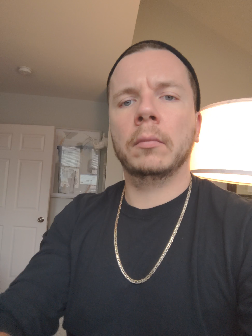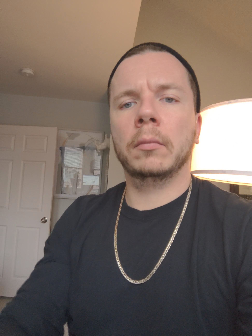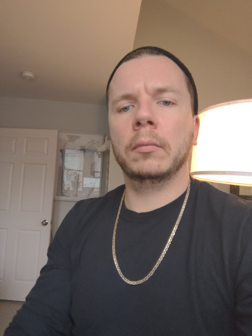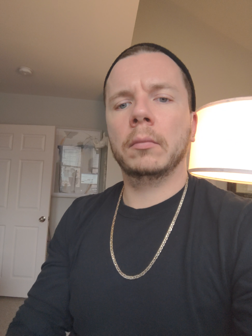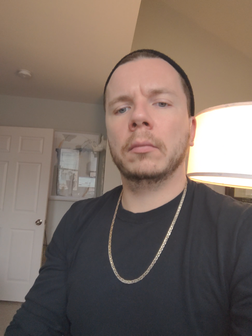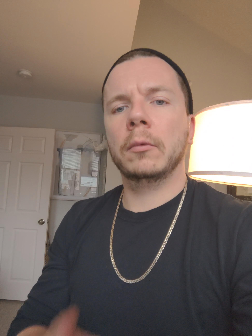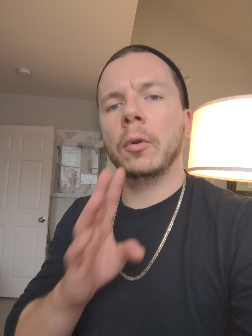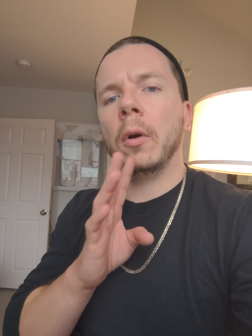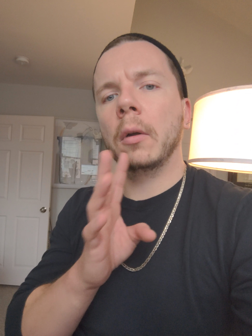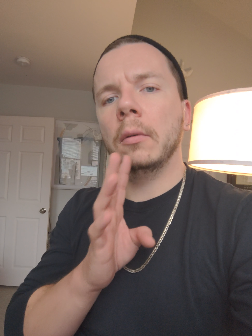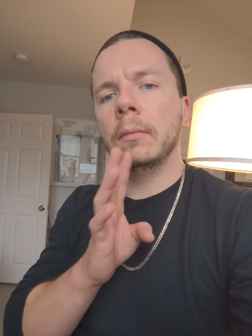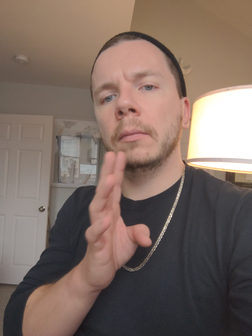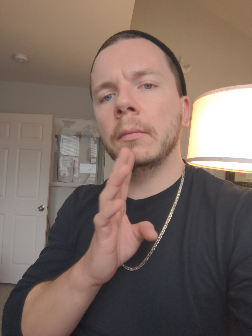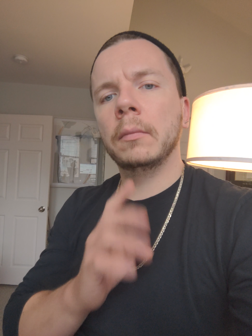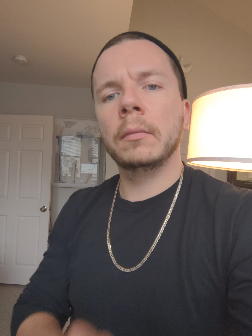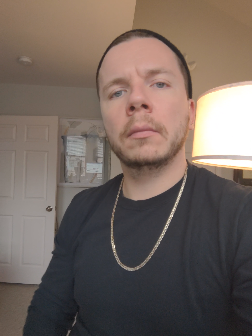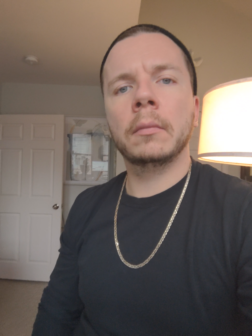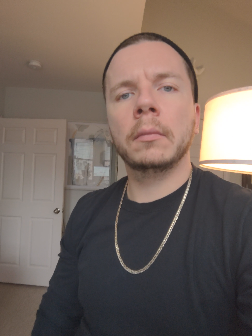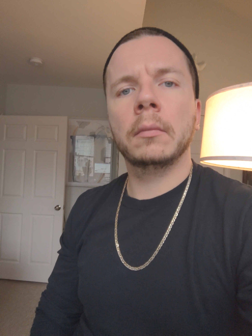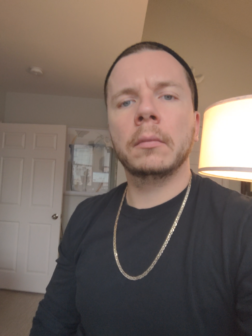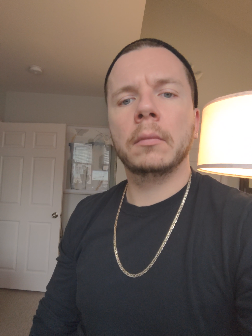talk